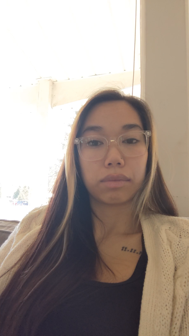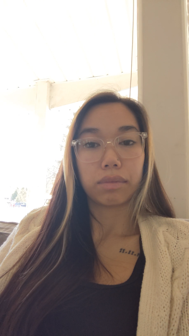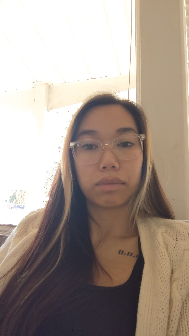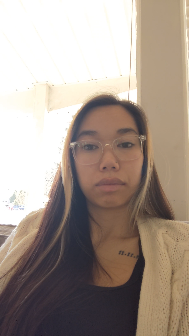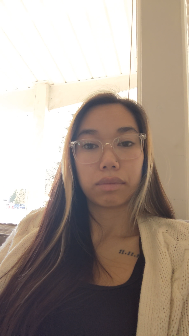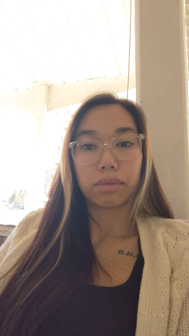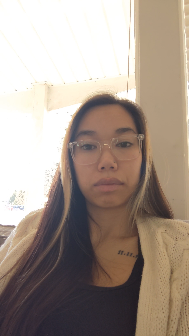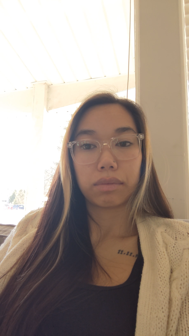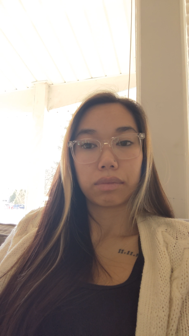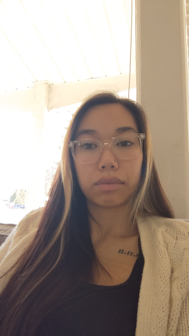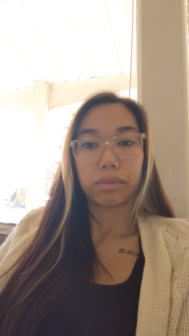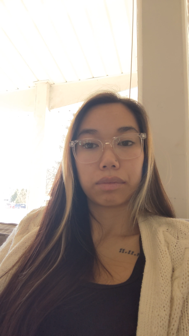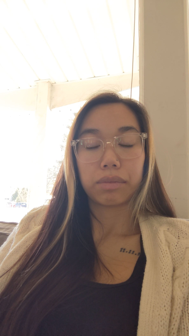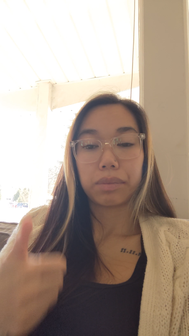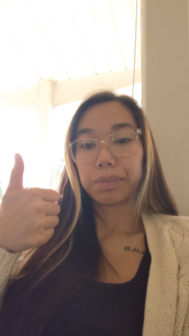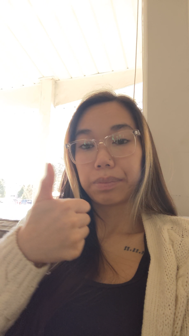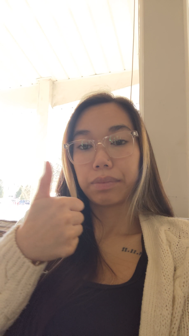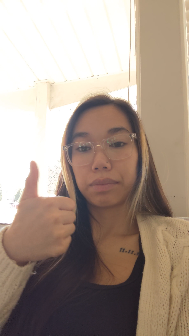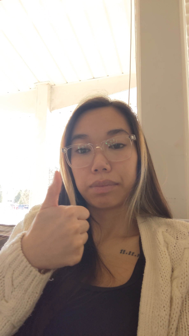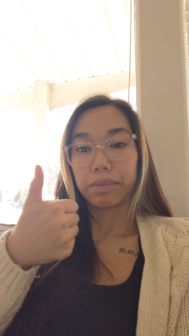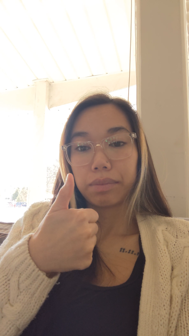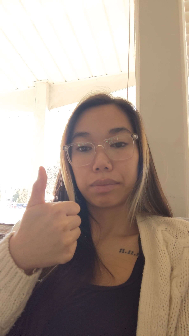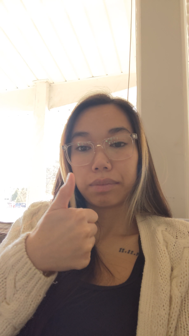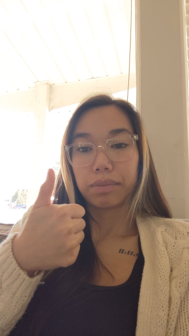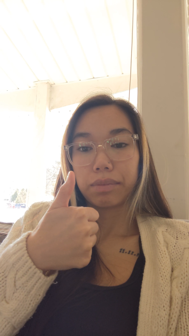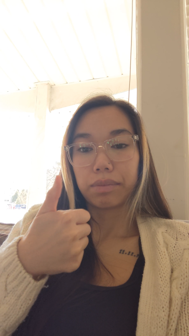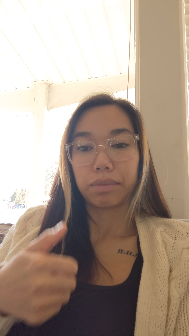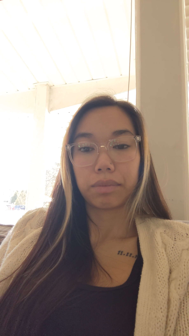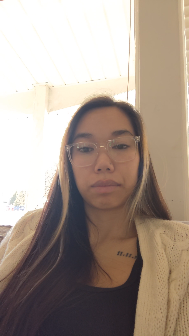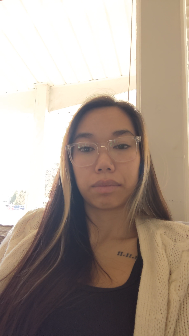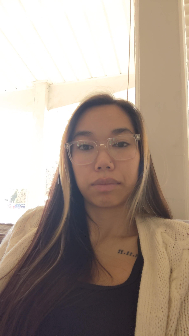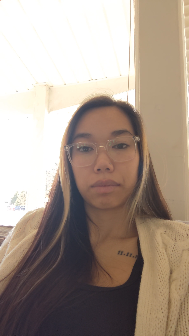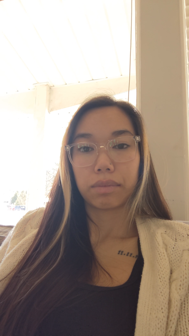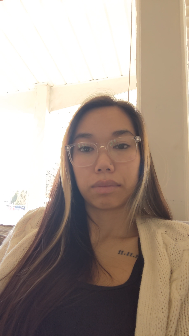game